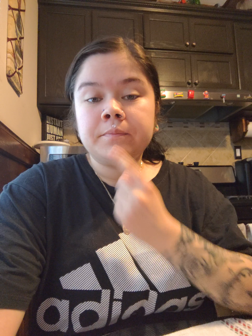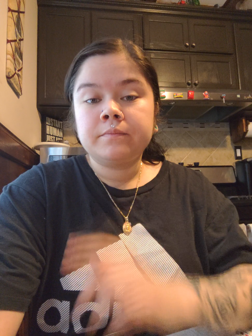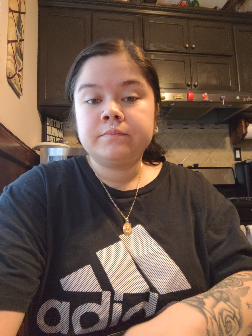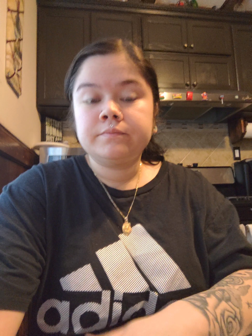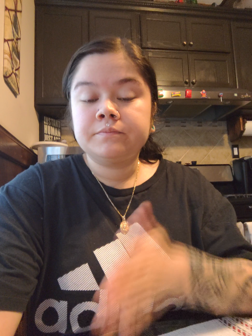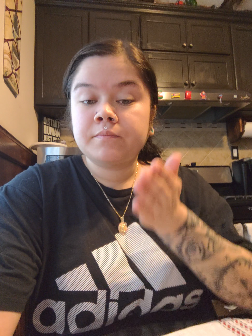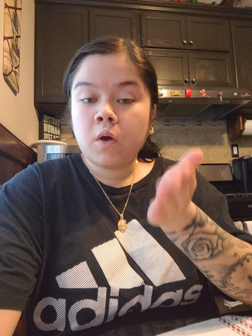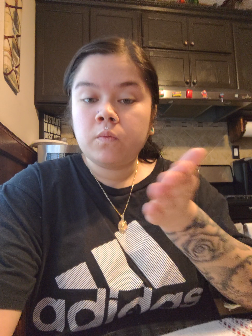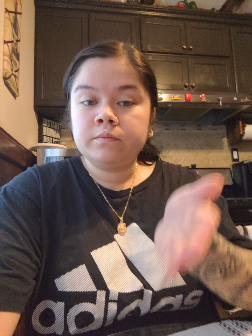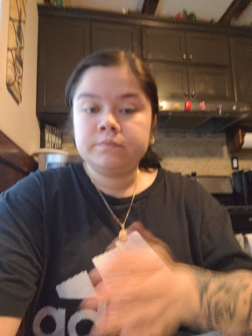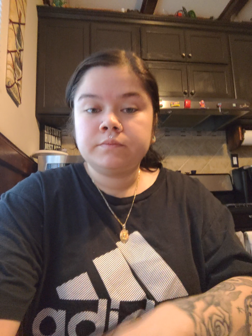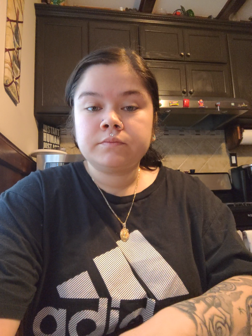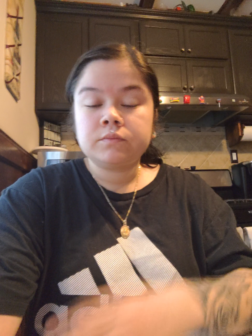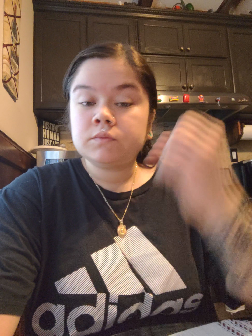boat